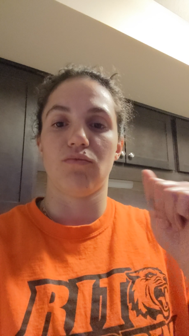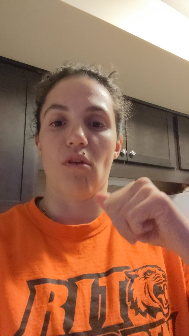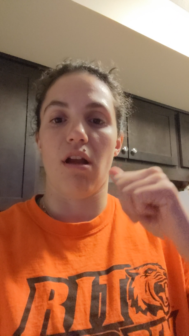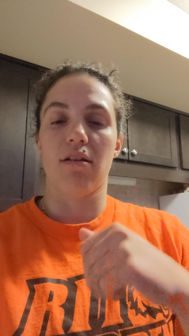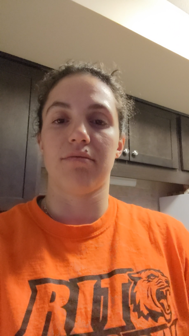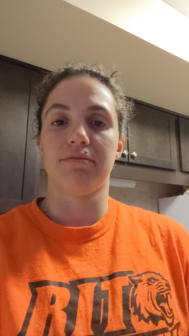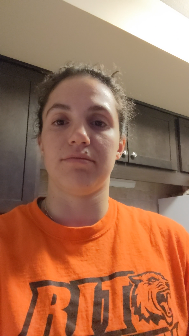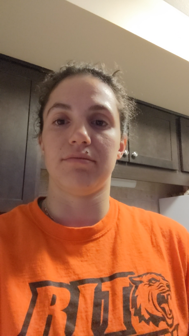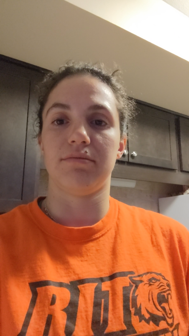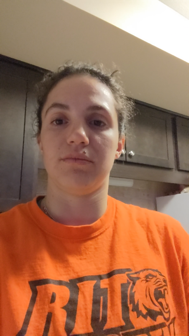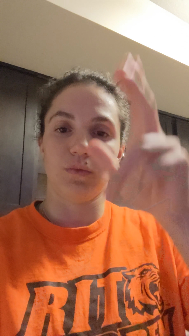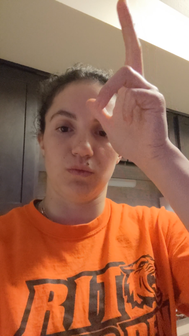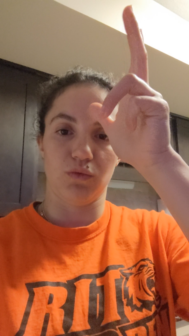rooster